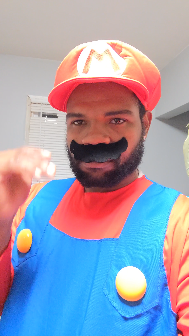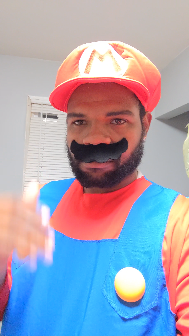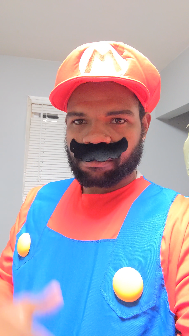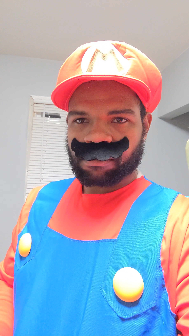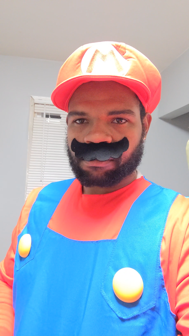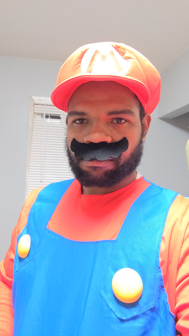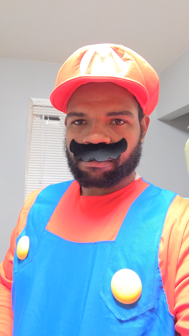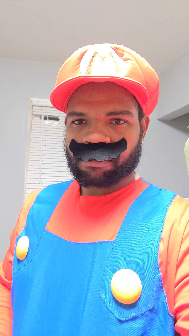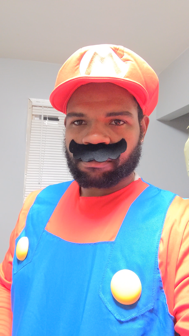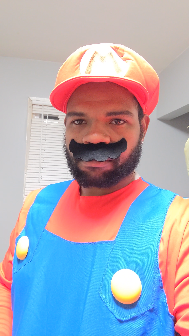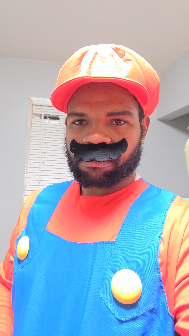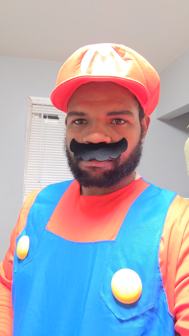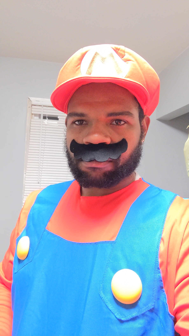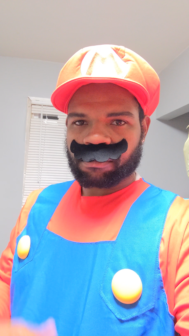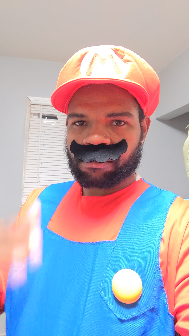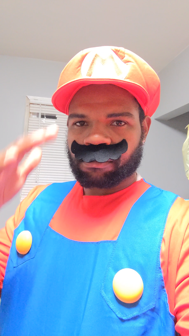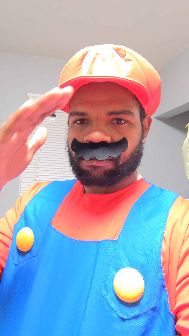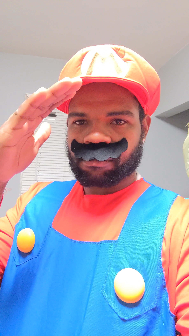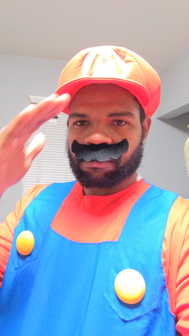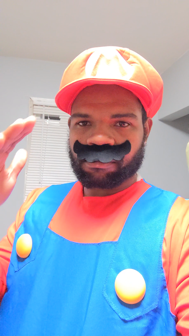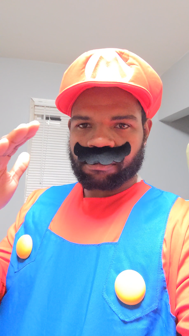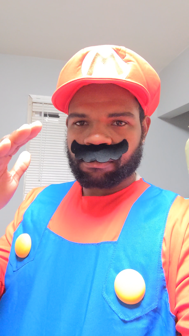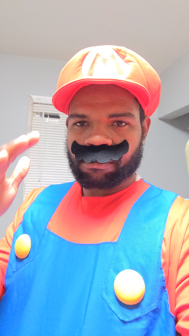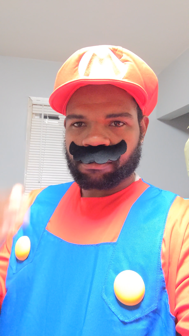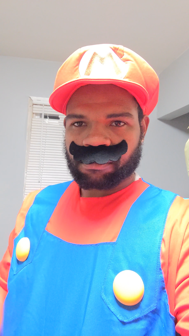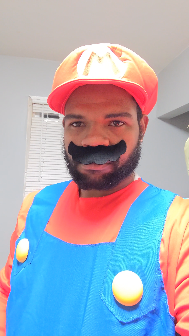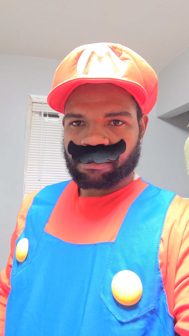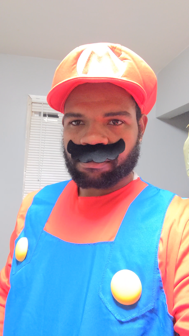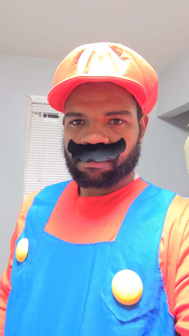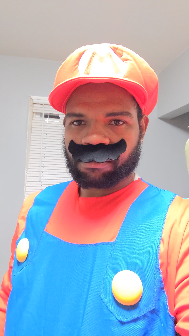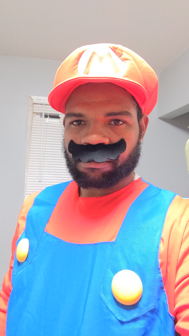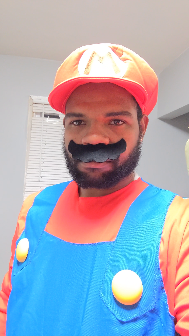roof